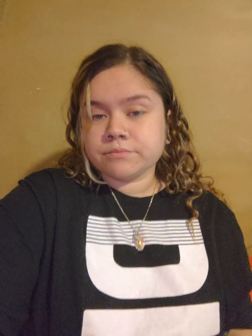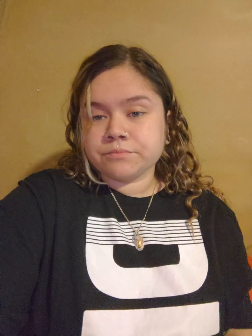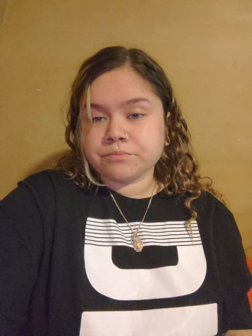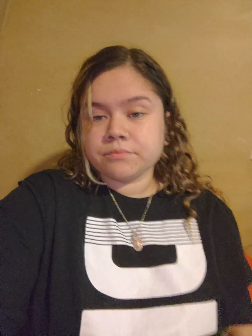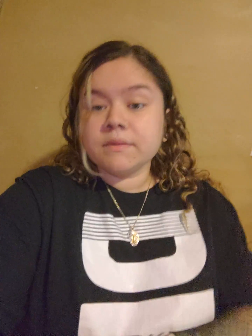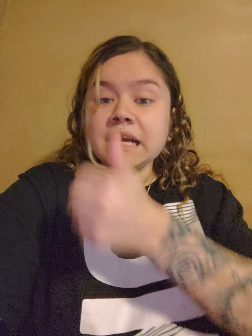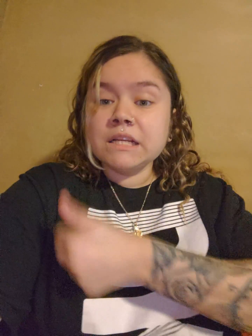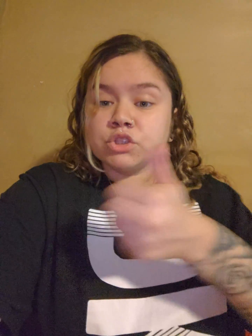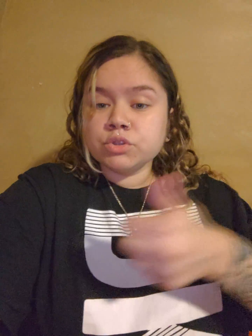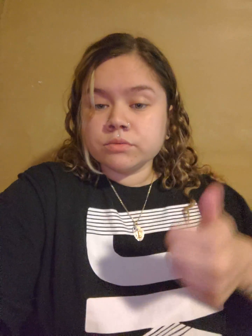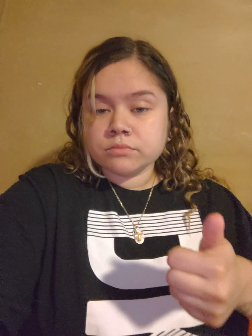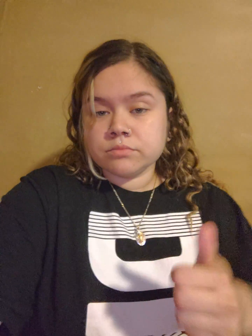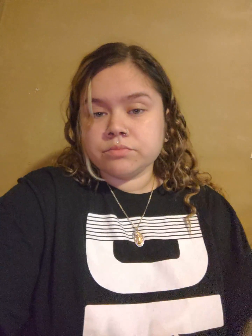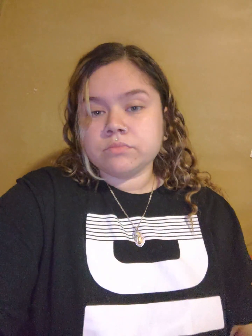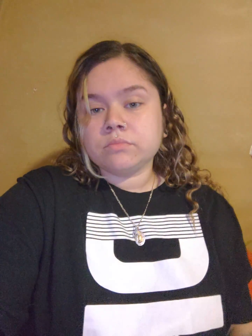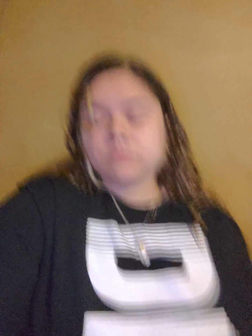each